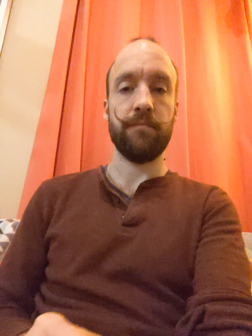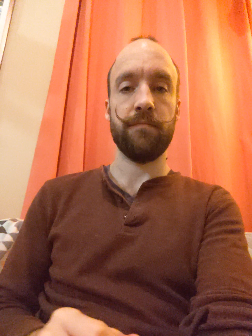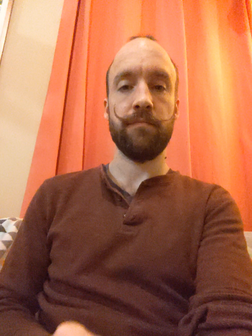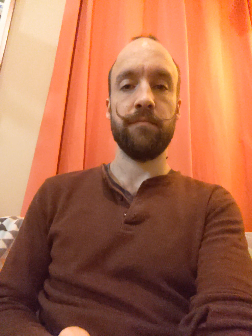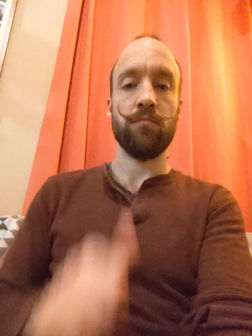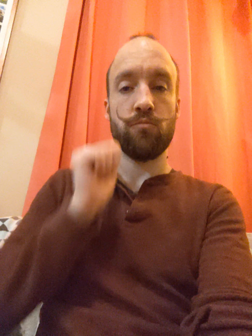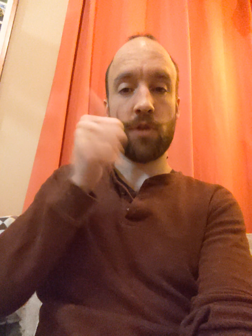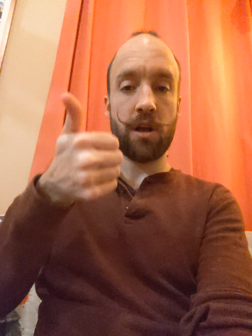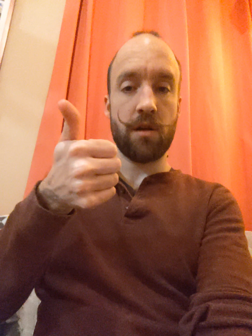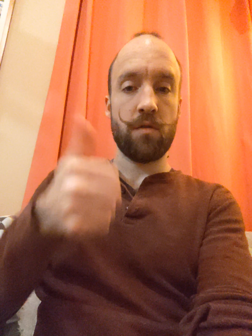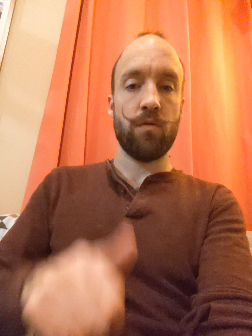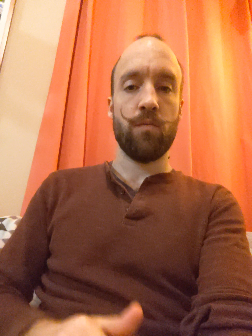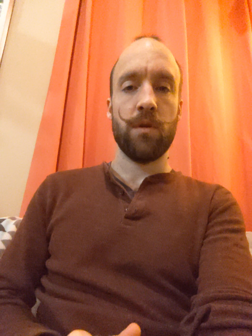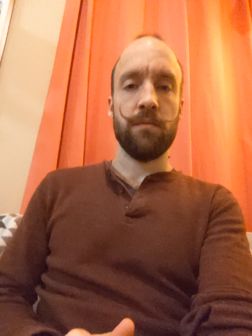tomorrow